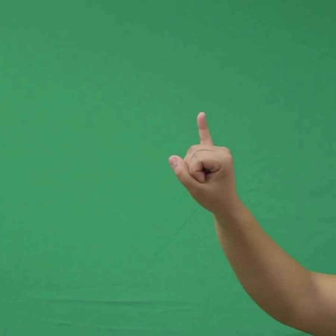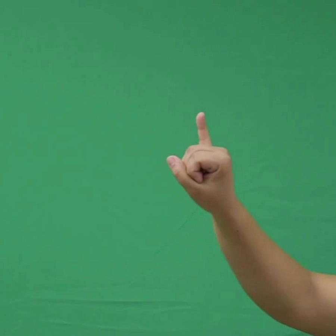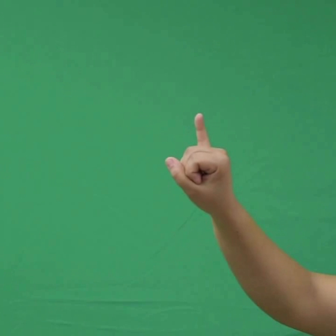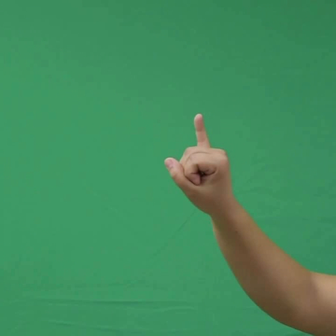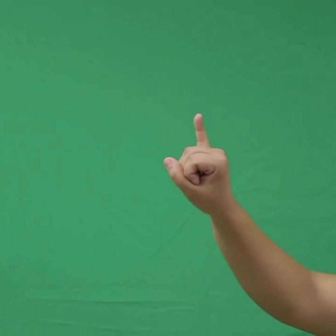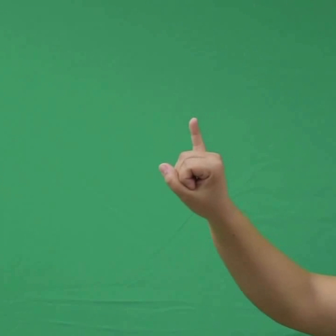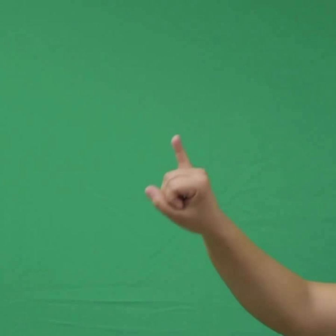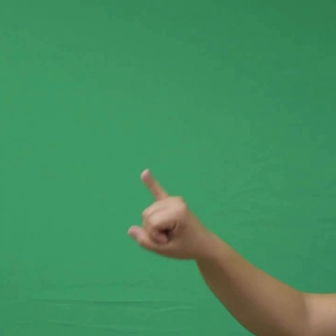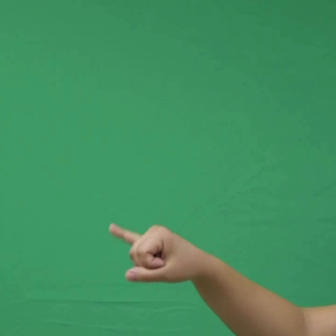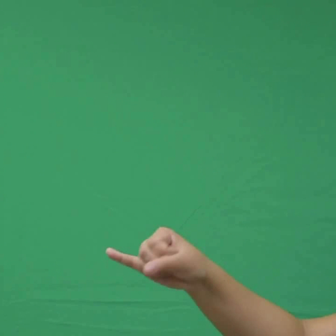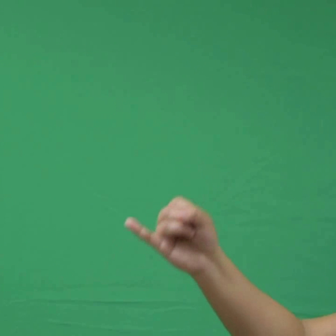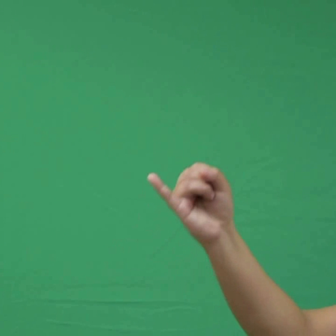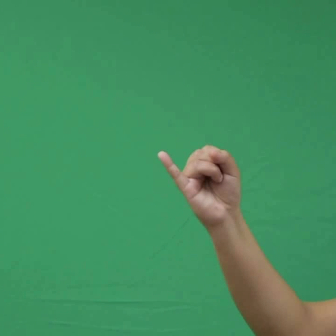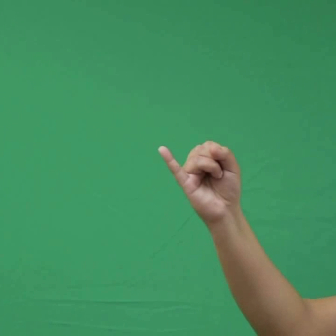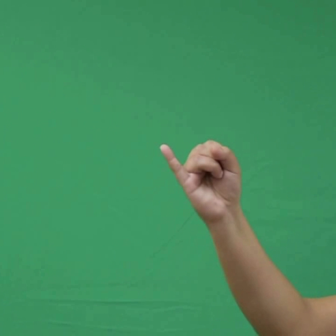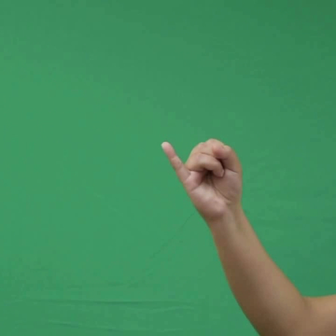J